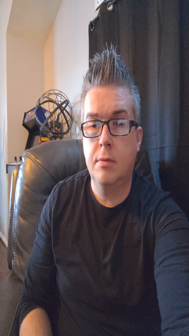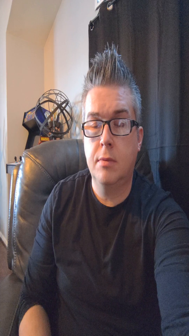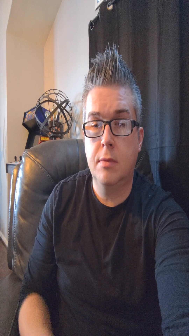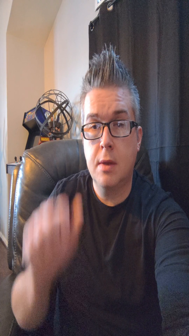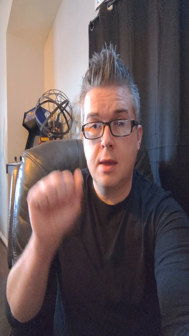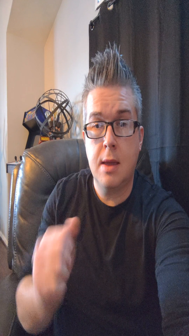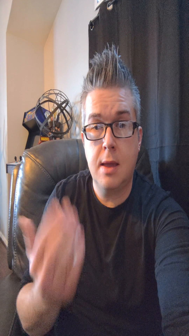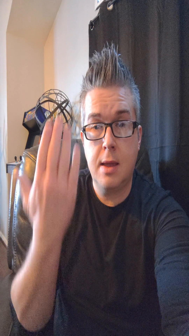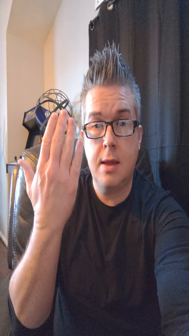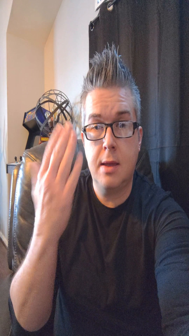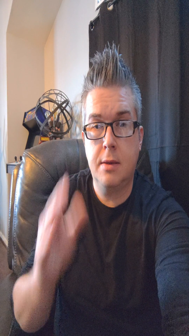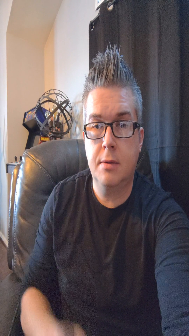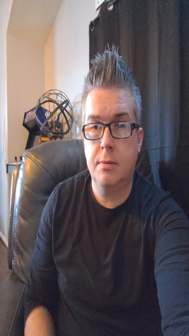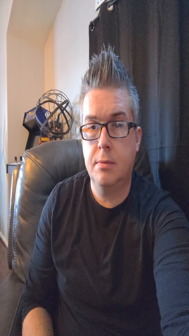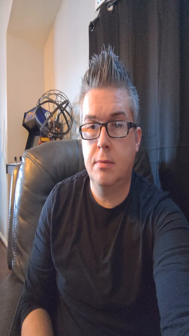mitten